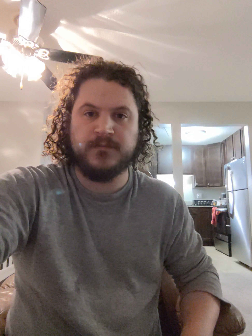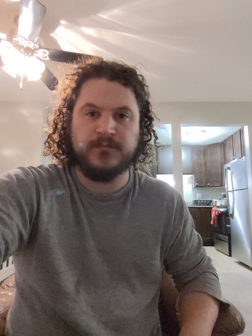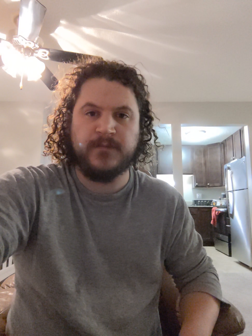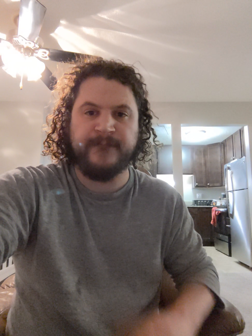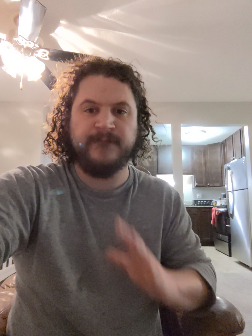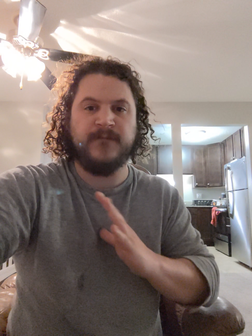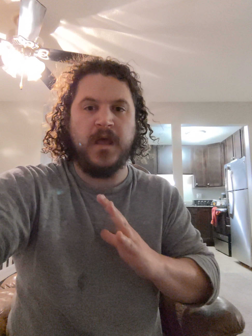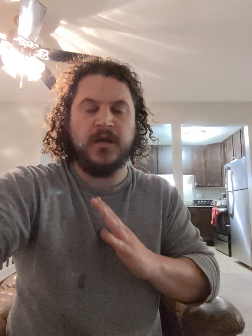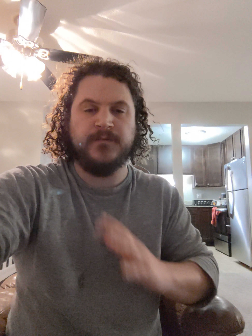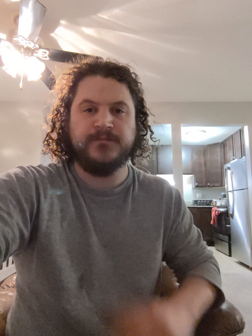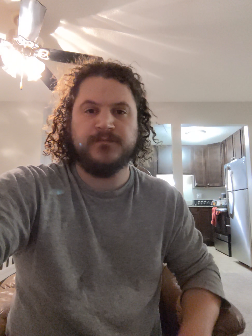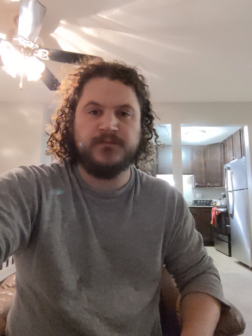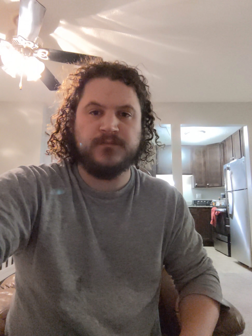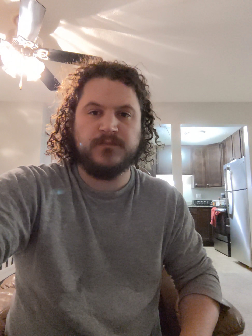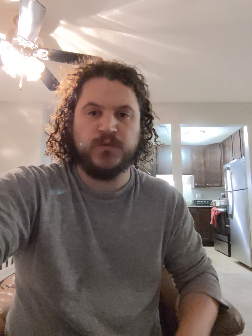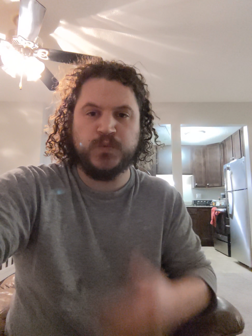fine